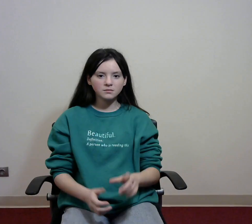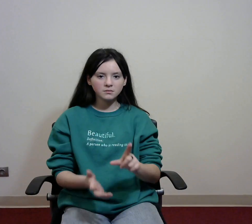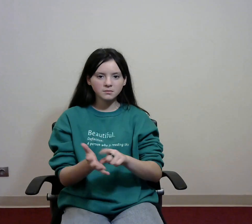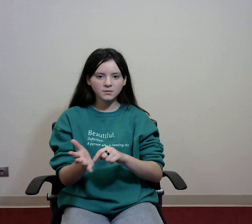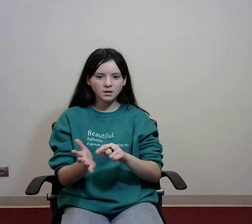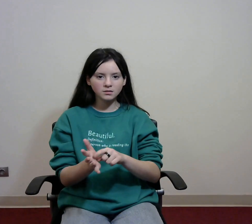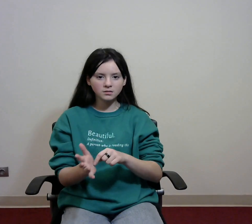pensiya